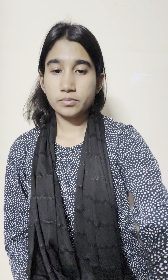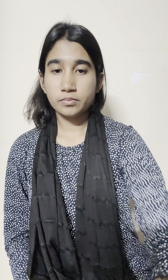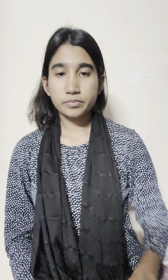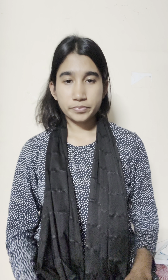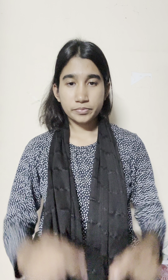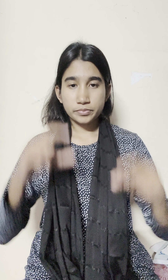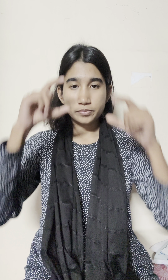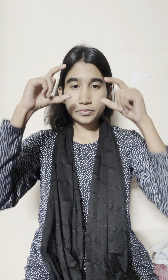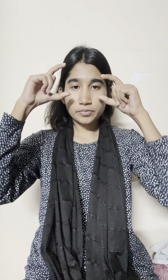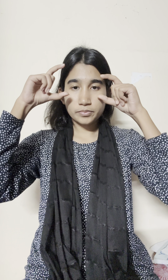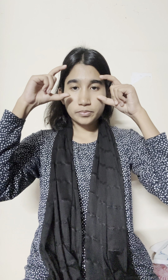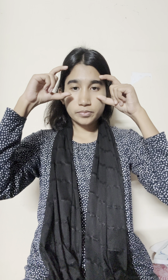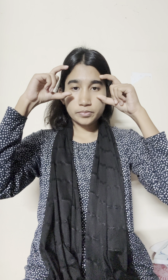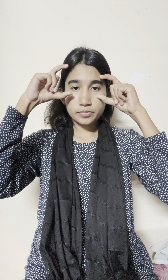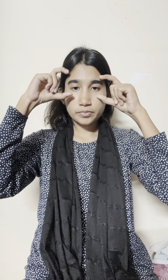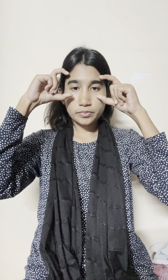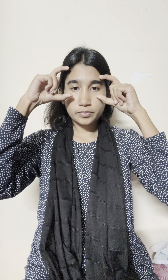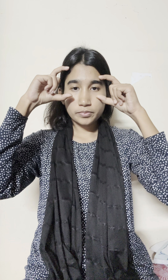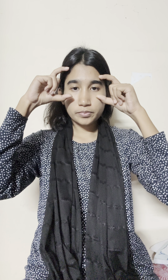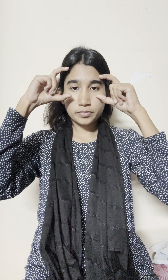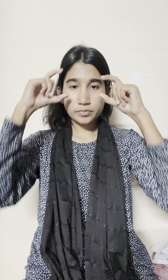ক্যামেরা